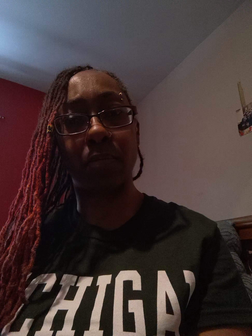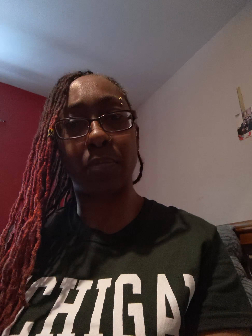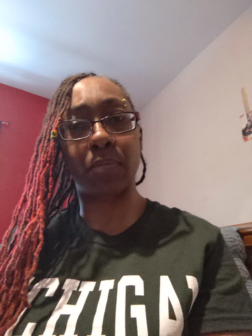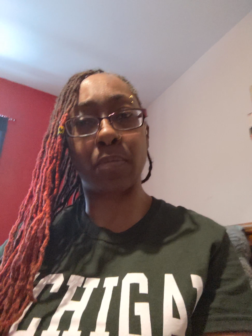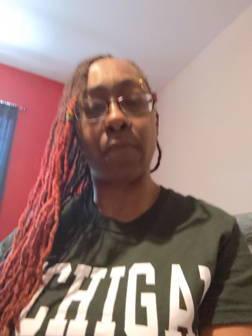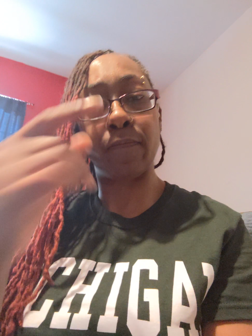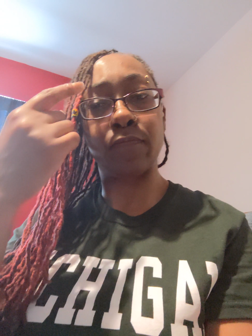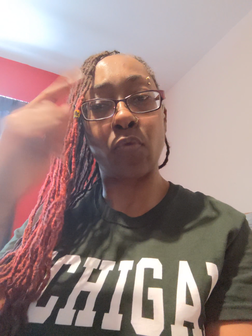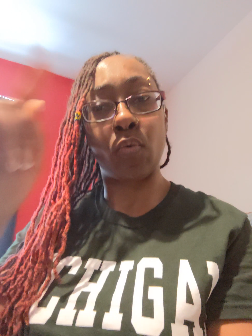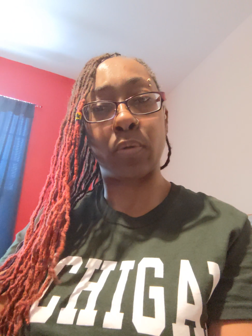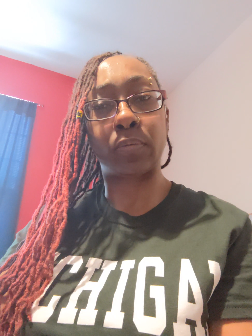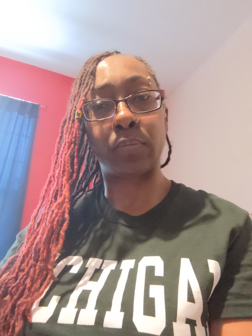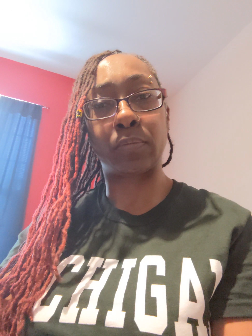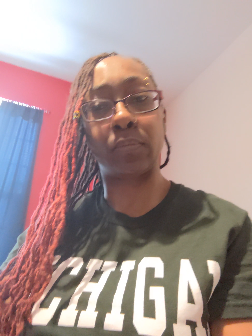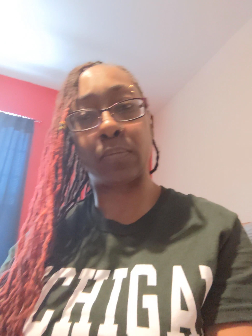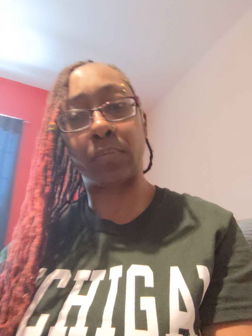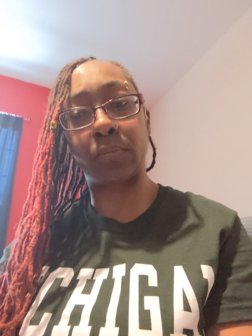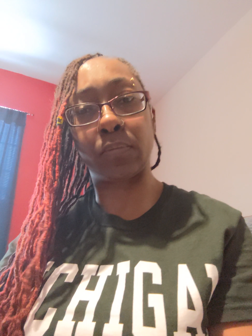for